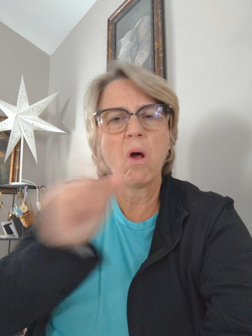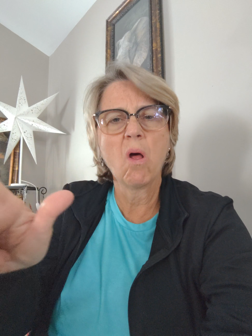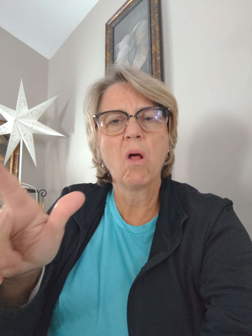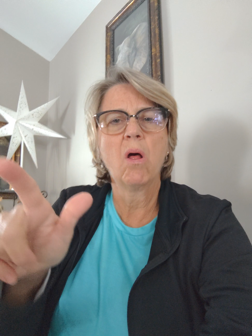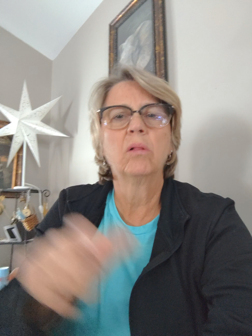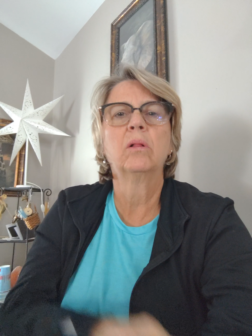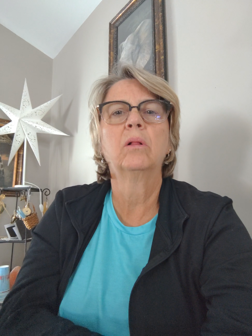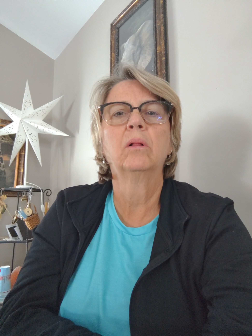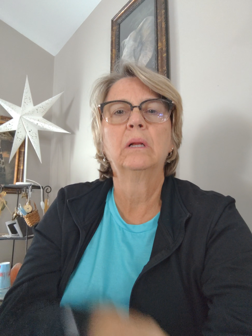all